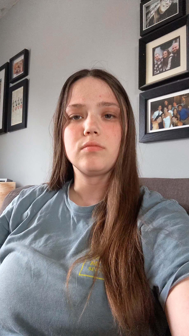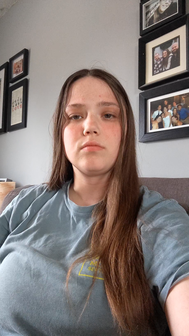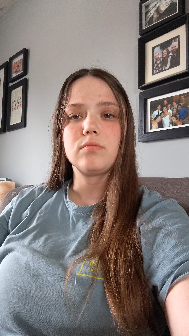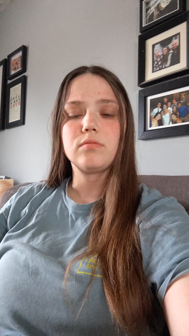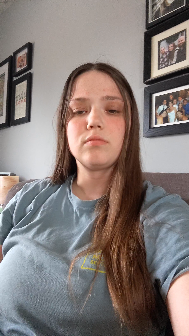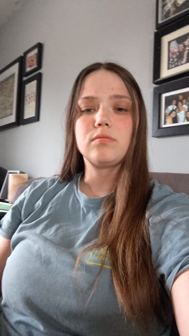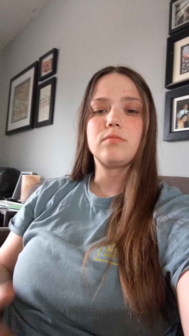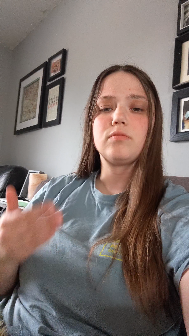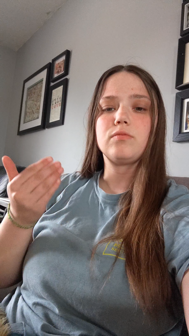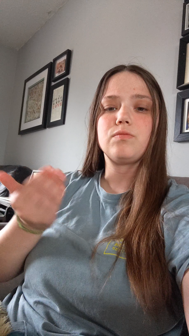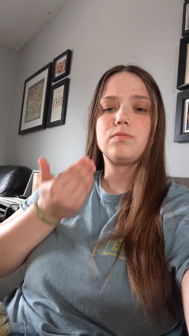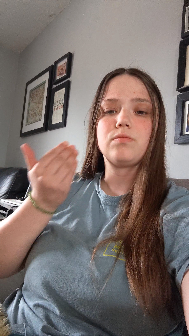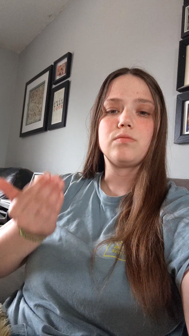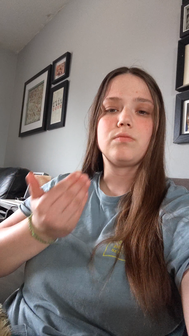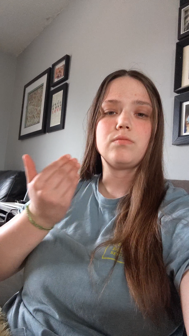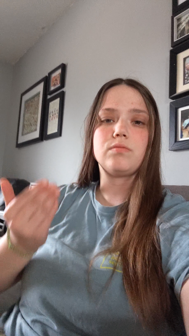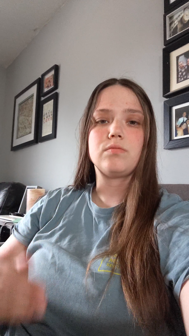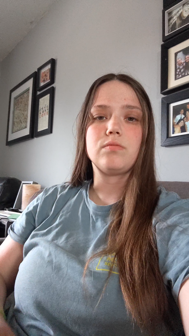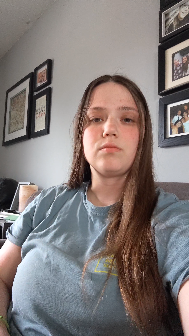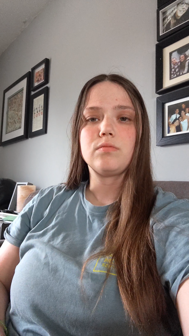new